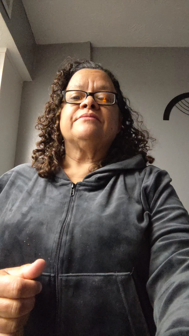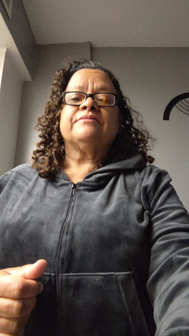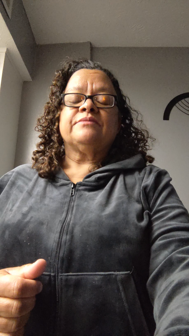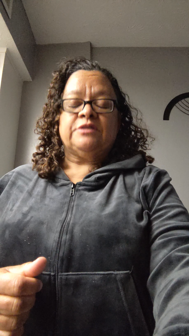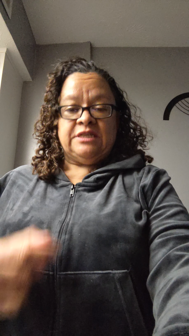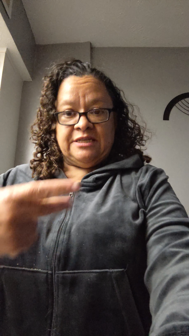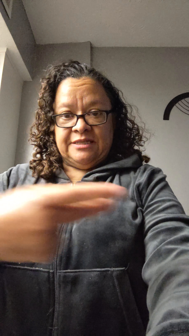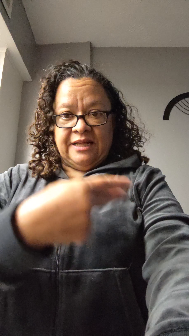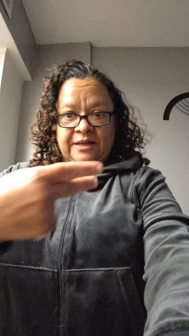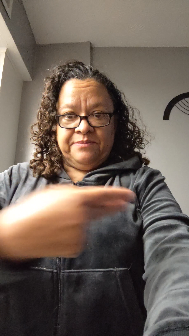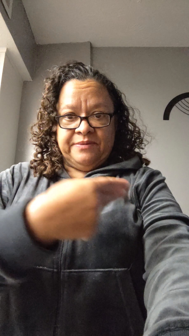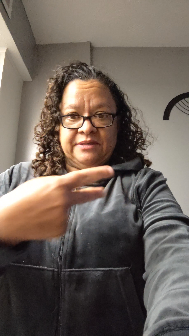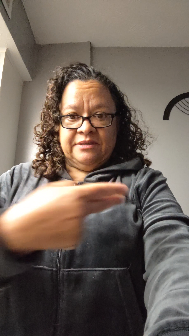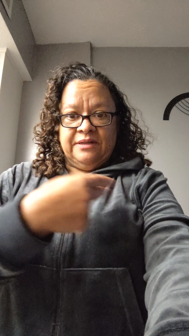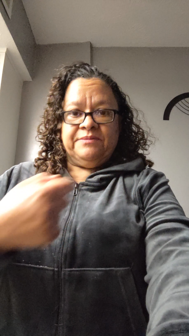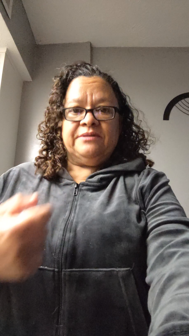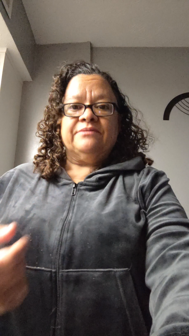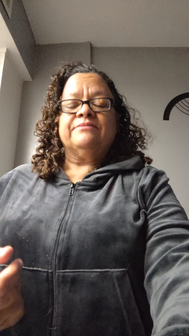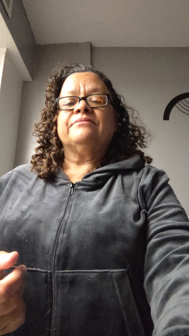sheep